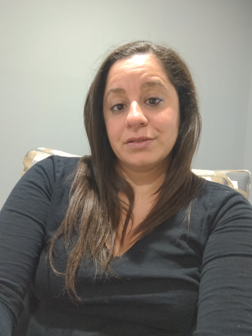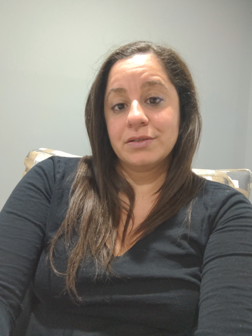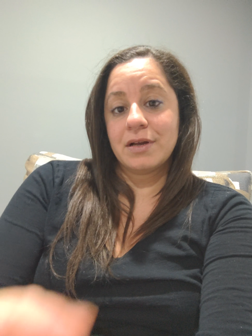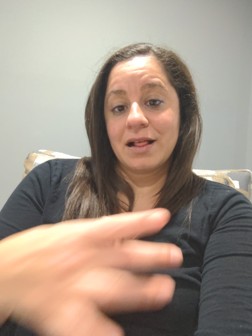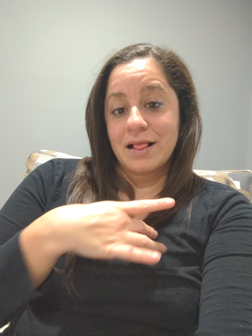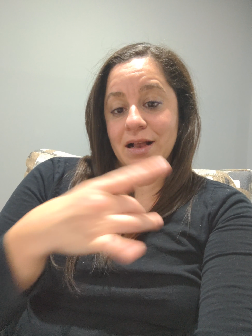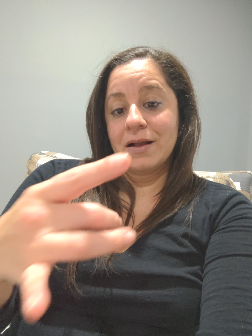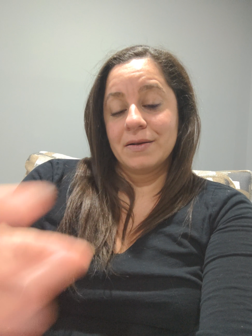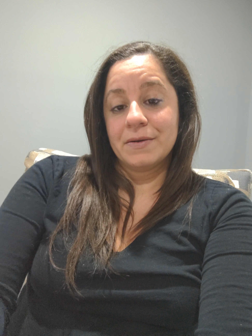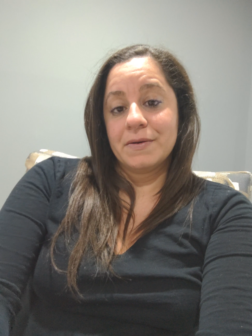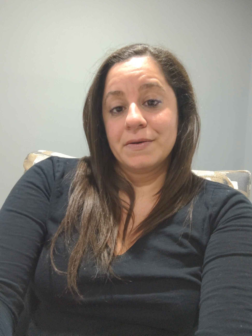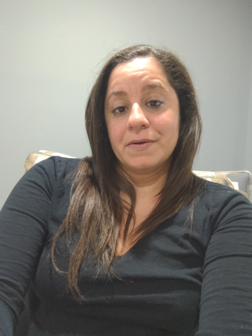like